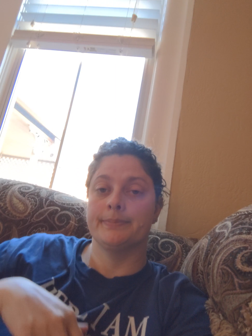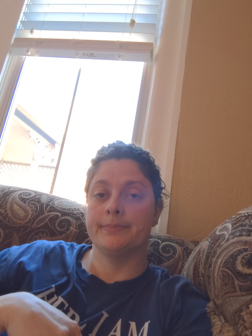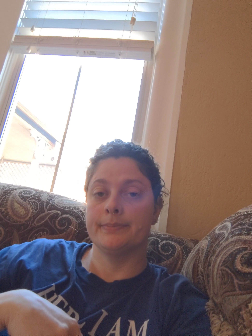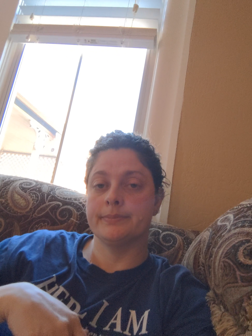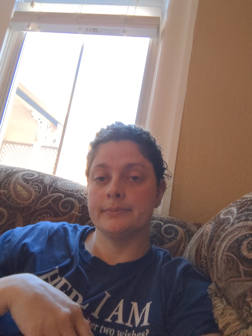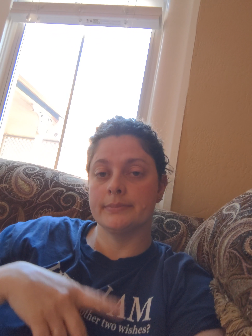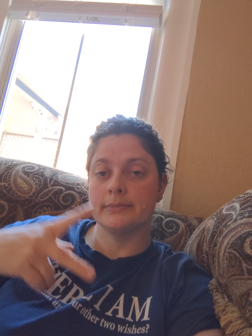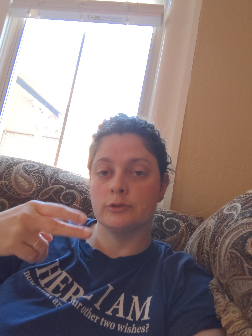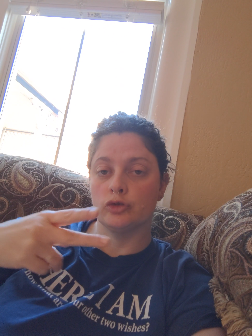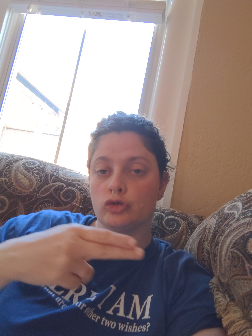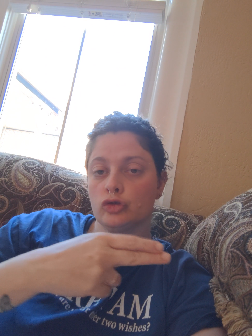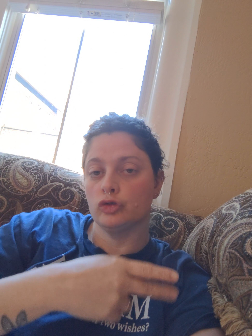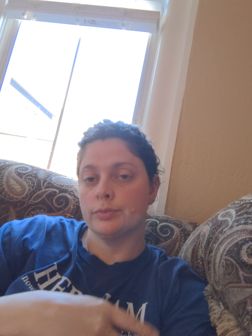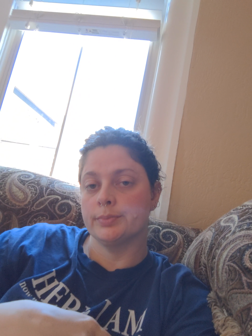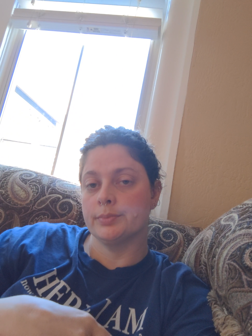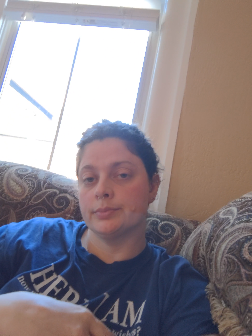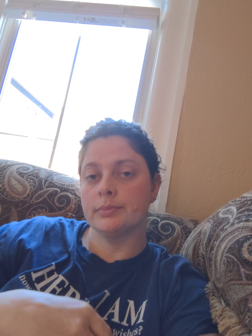scissors